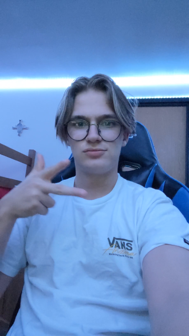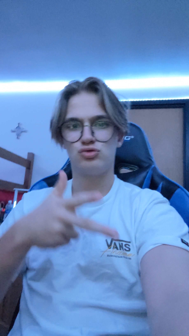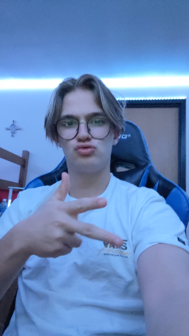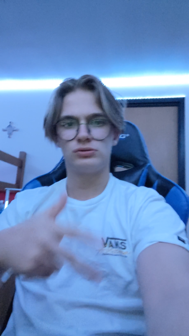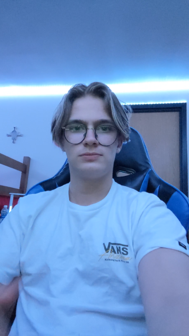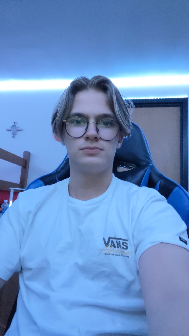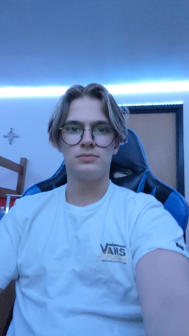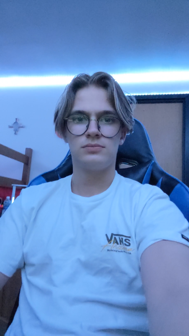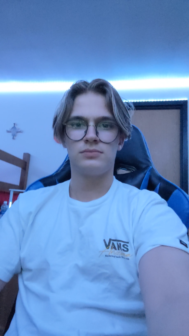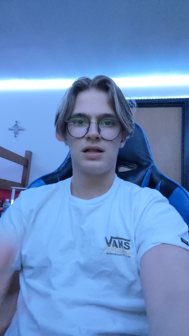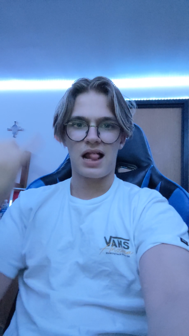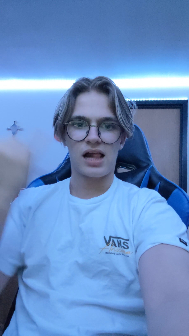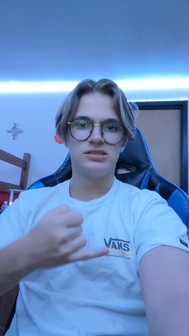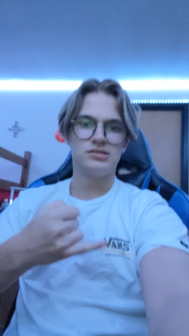last